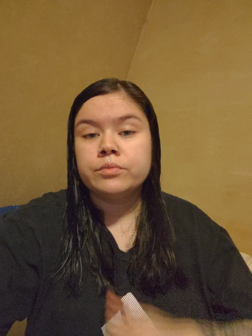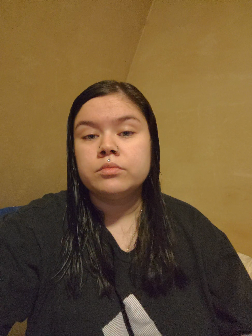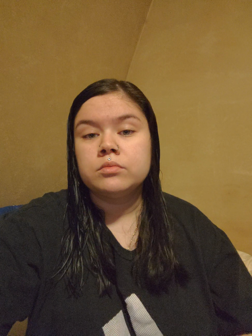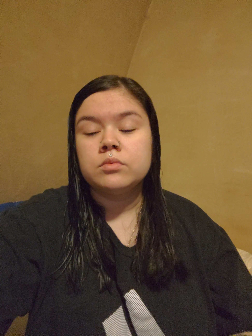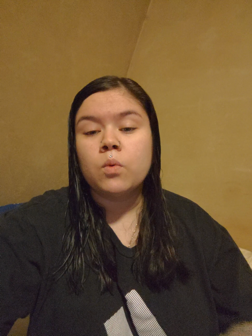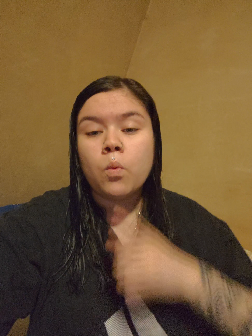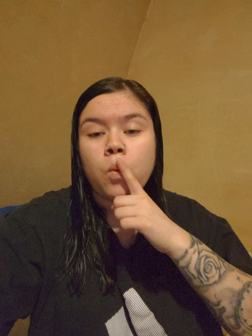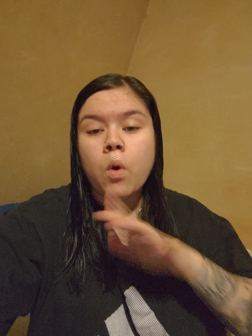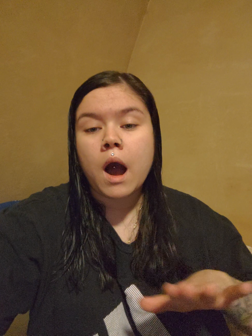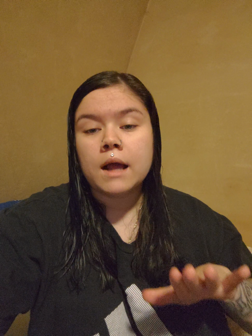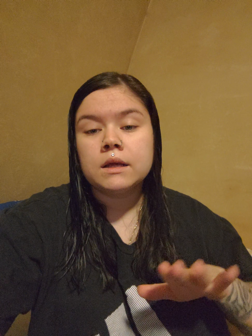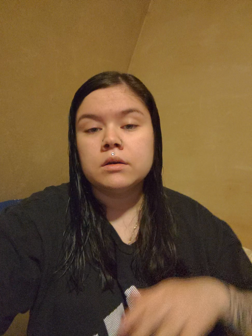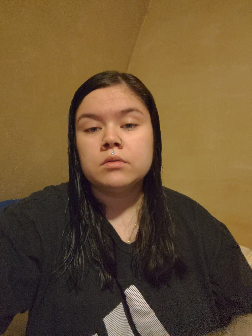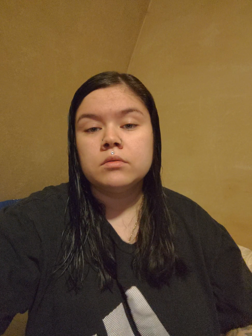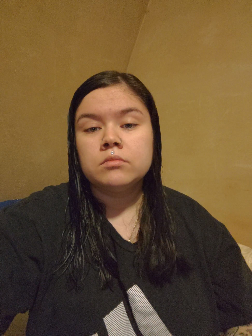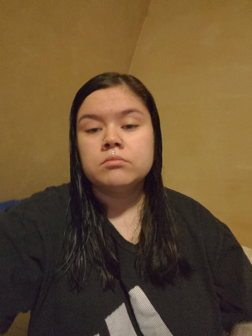quiet